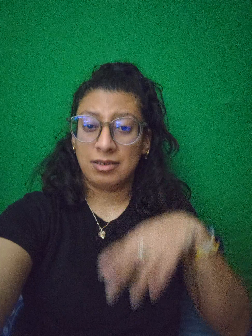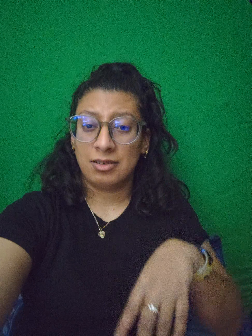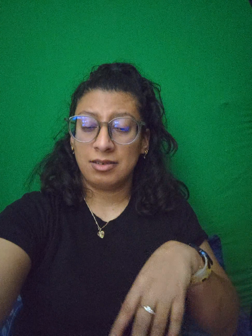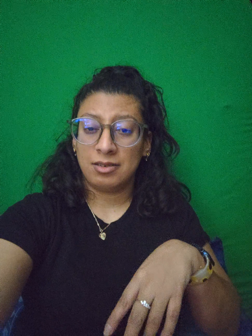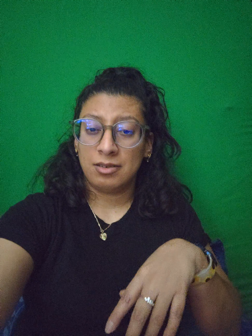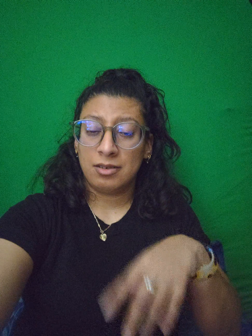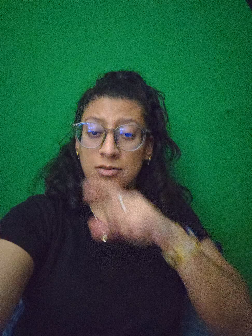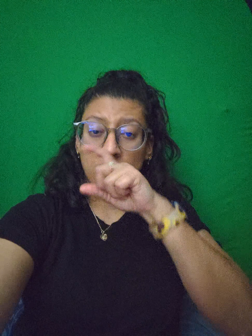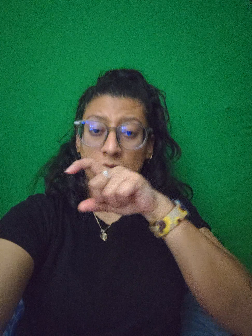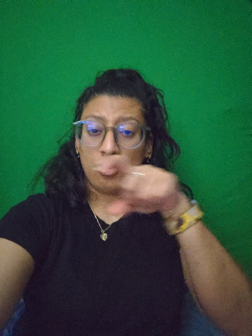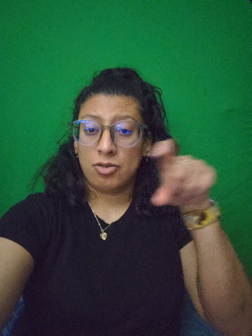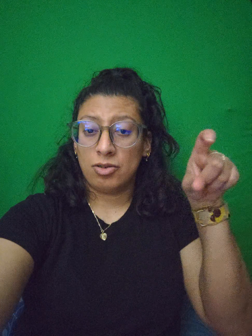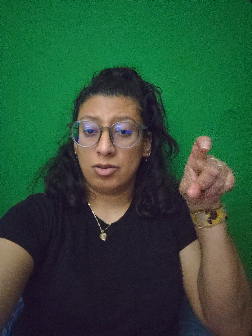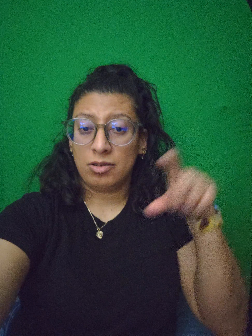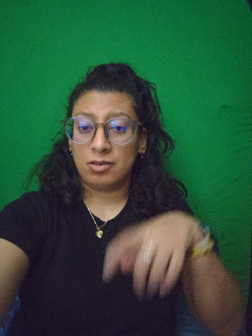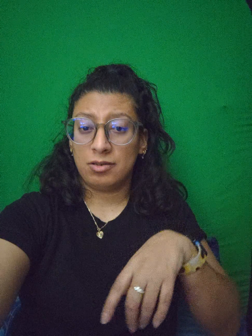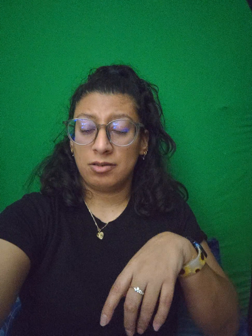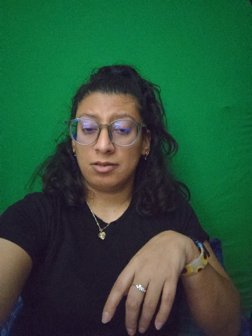closet